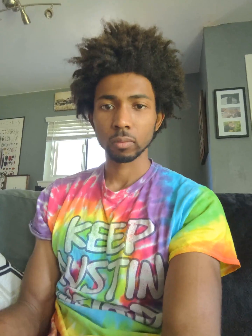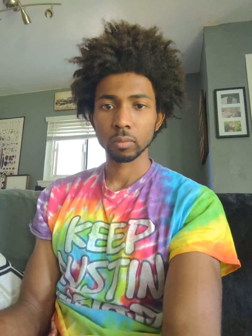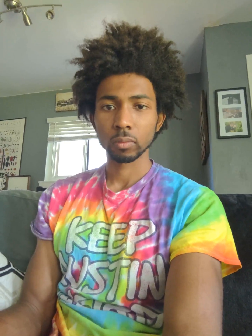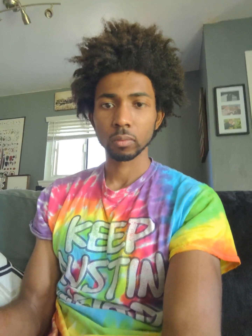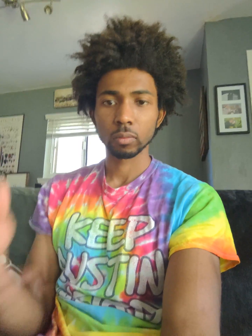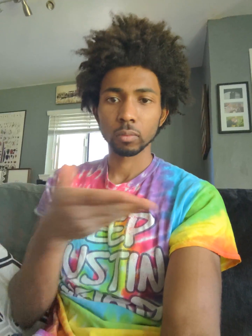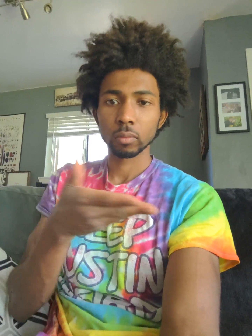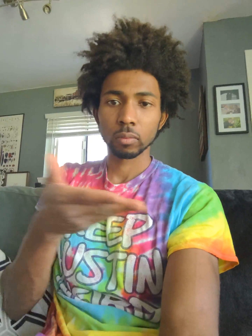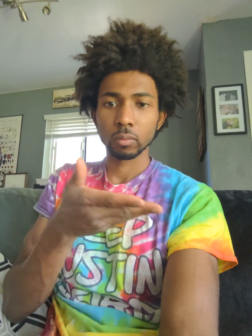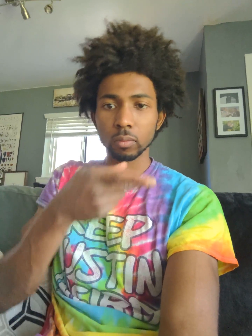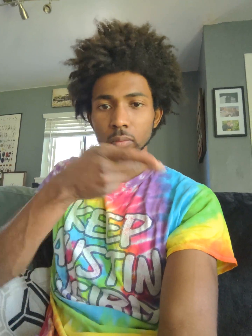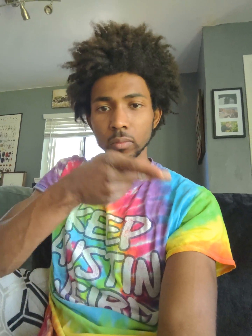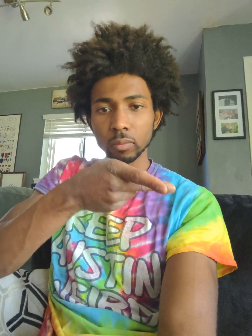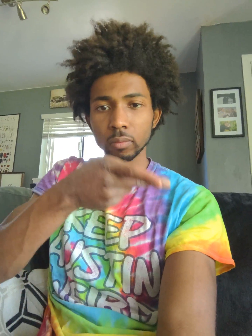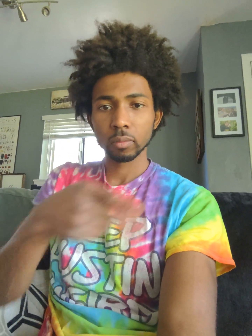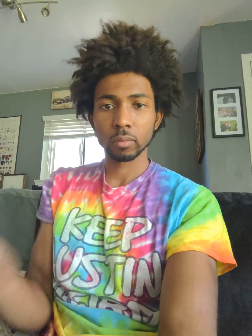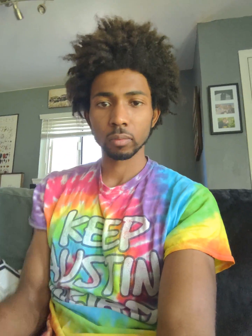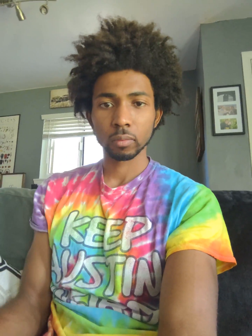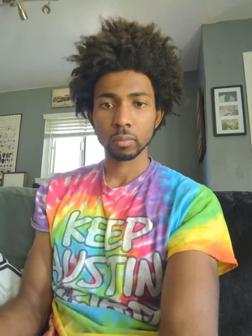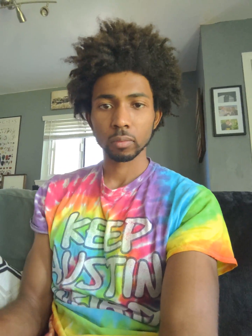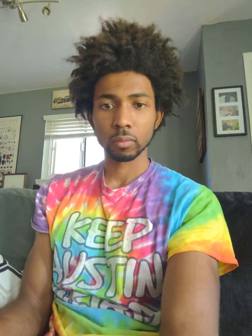babysitter